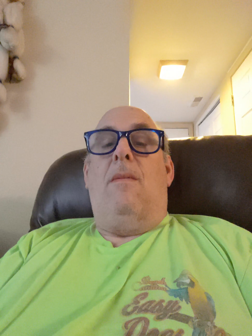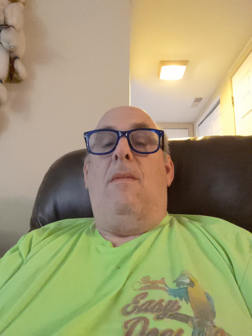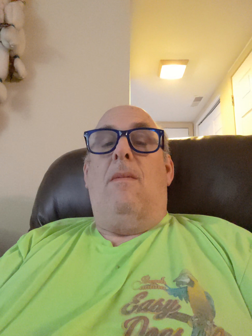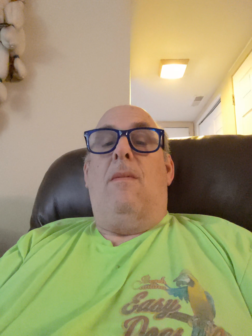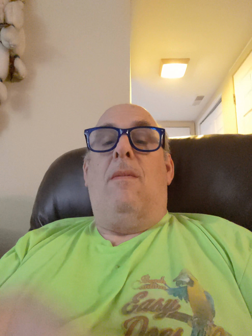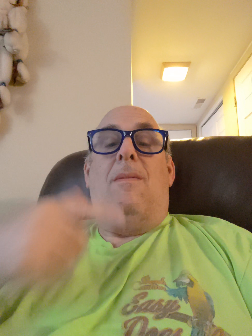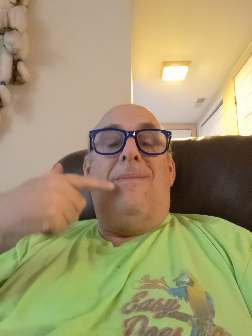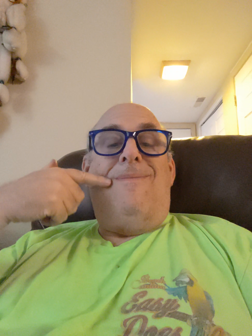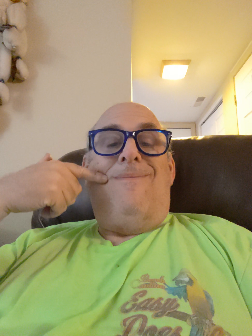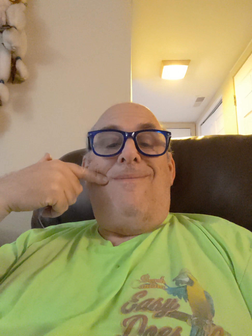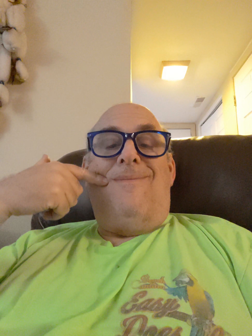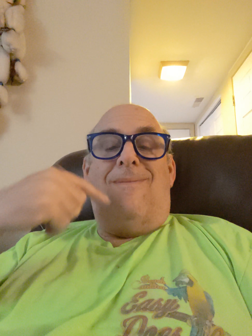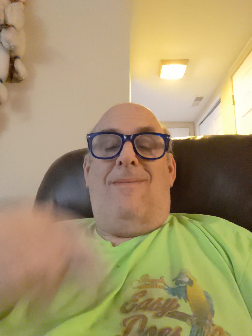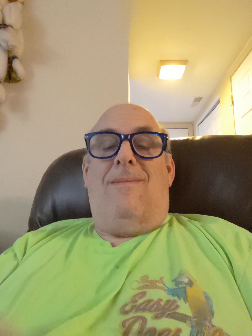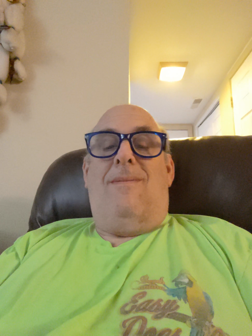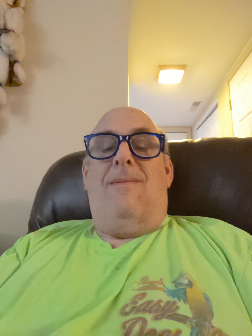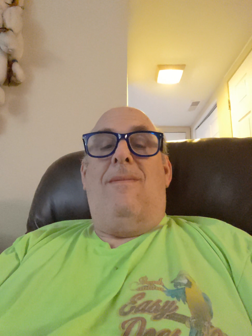smile